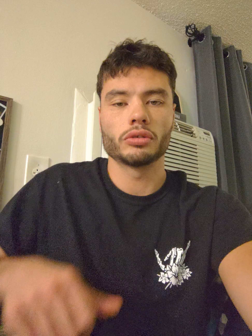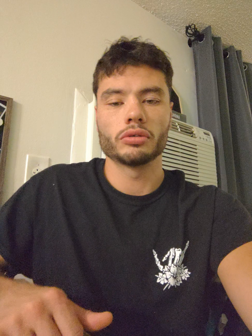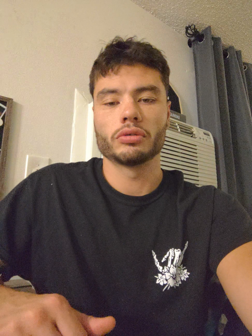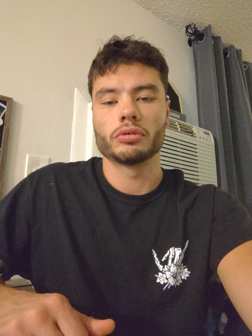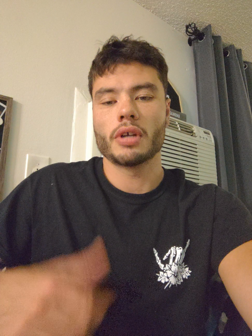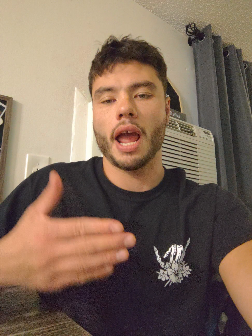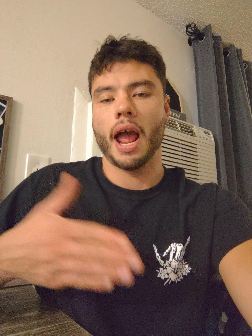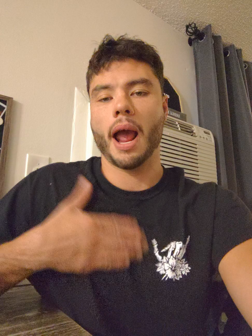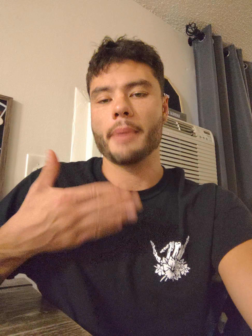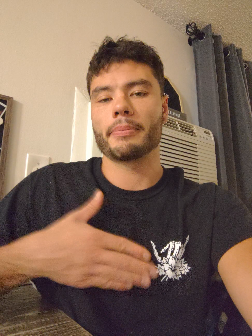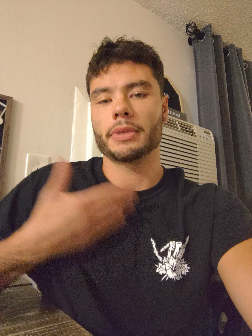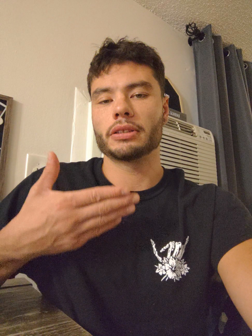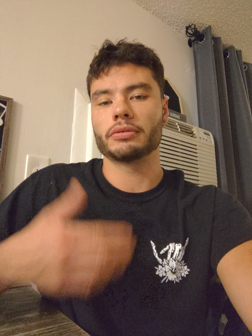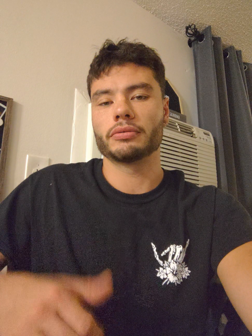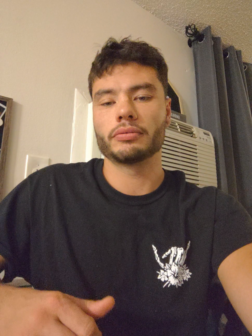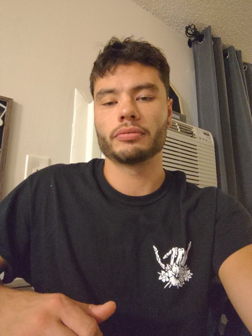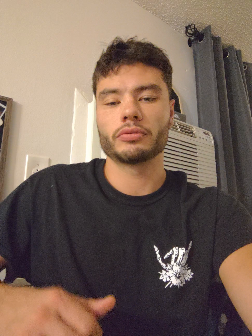happy